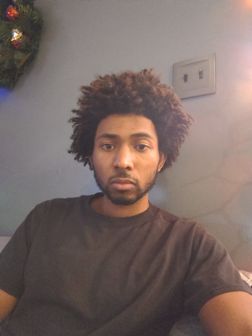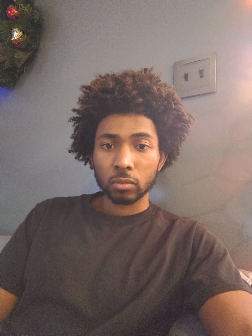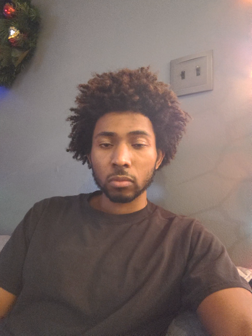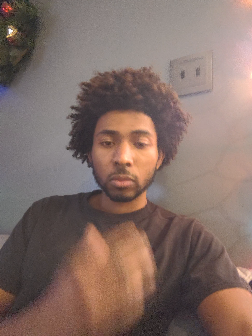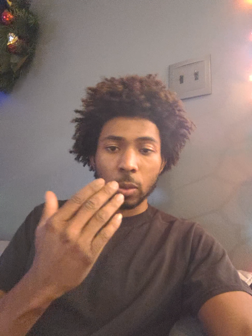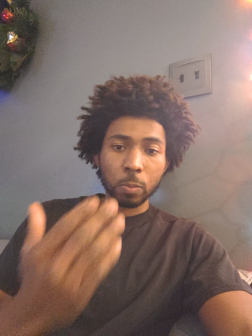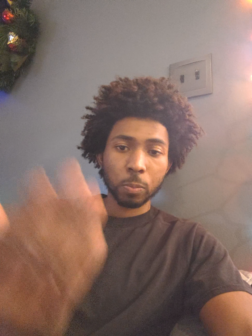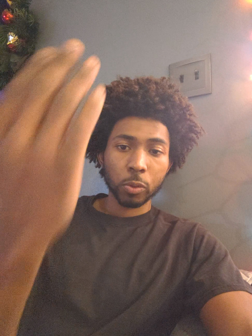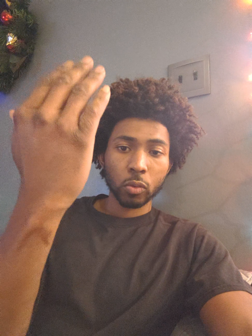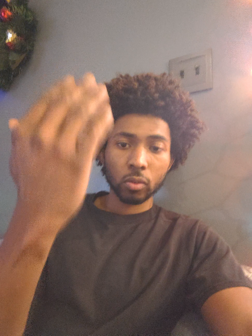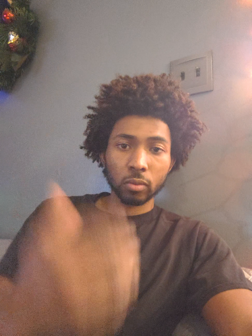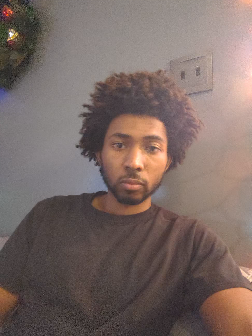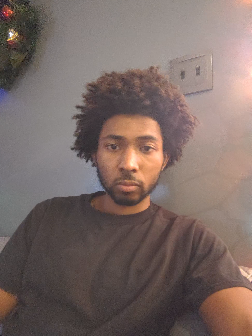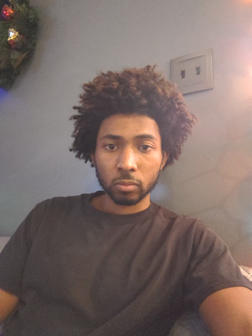morning